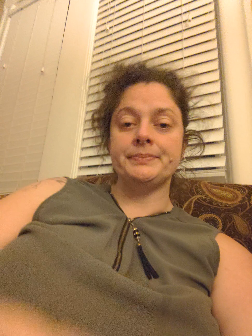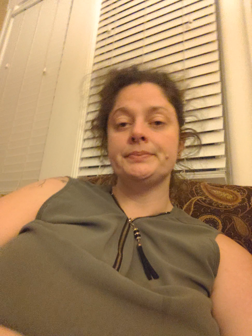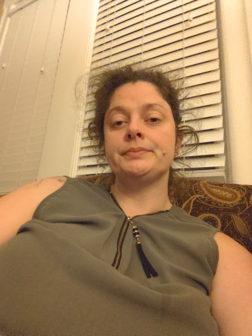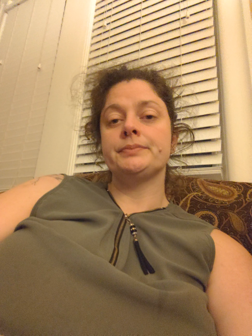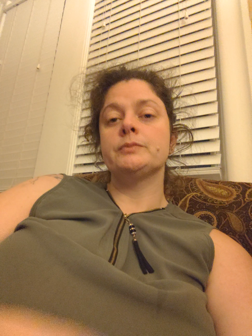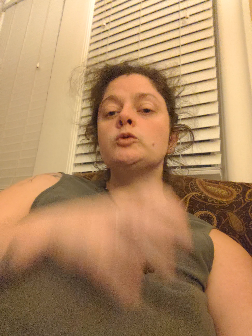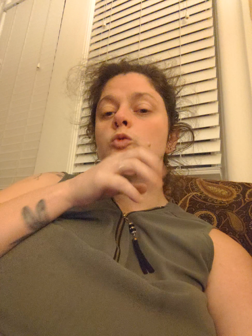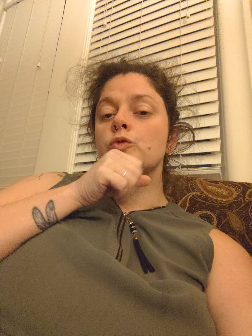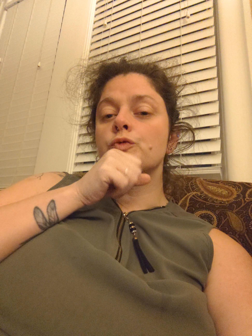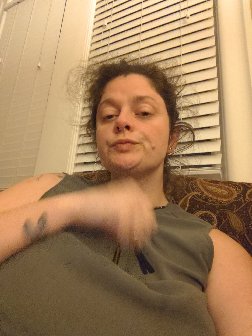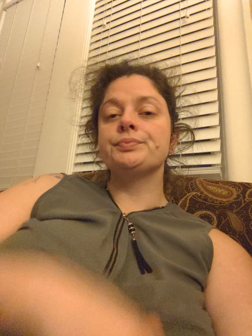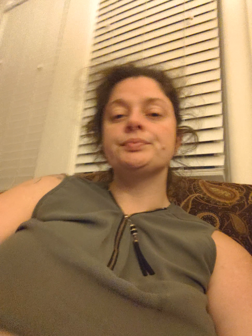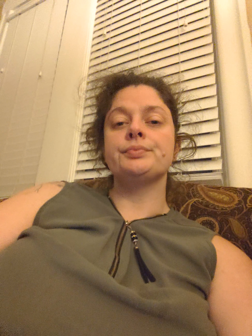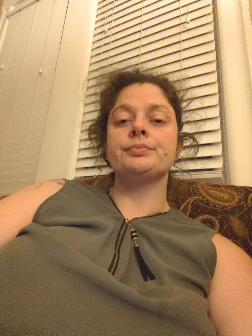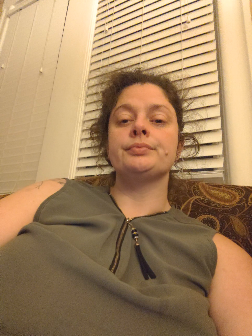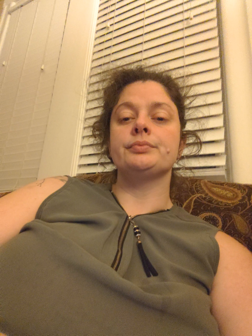orange